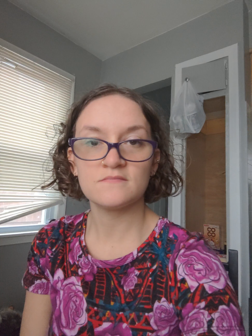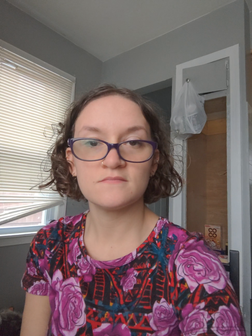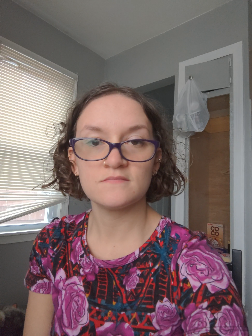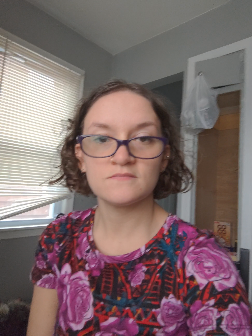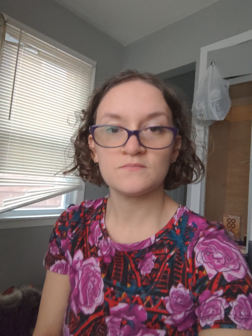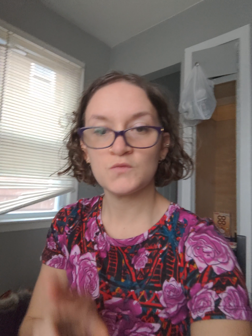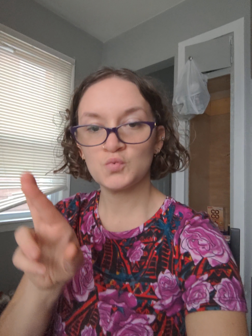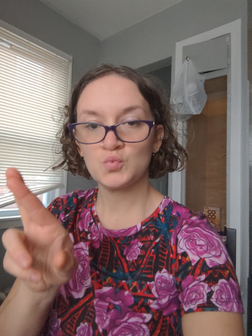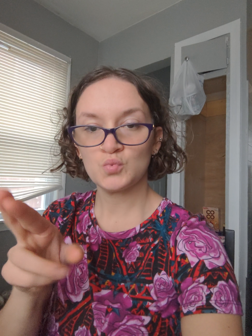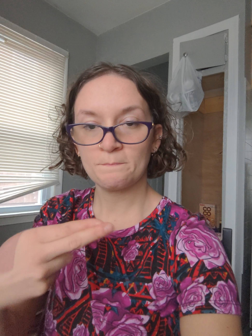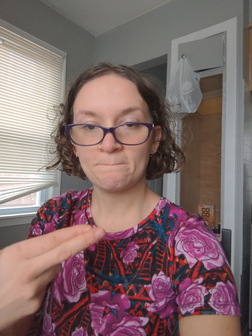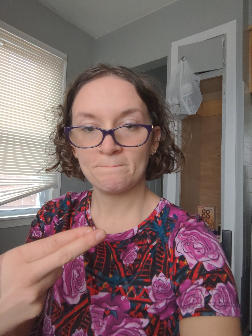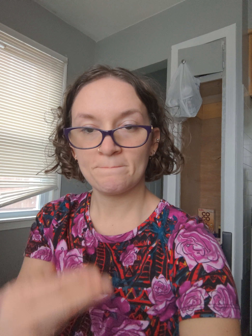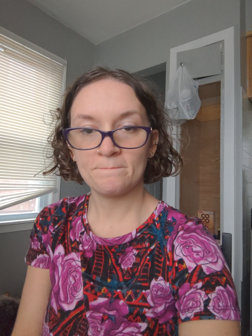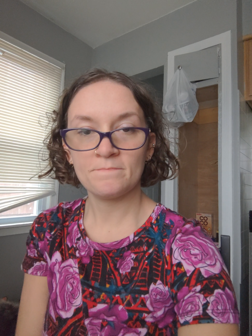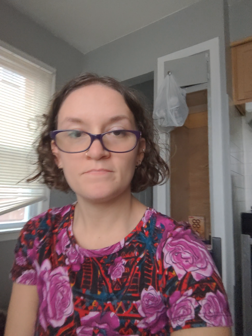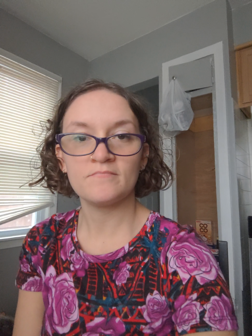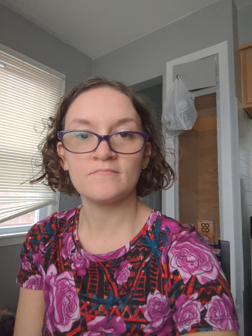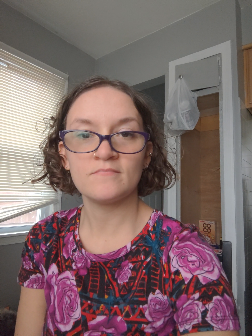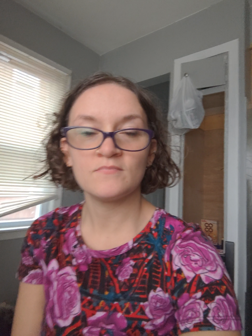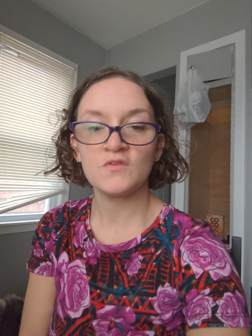room